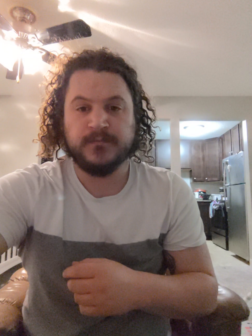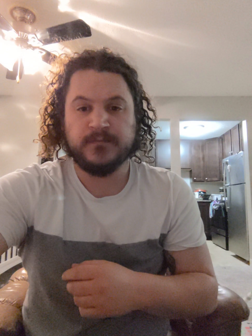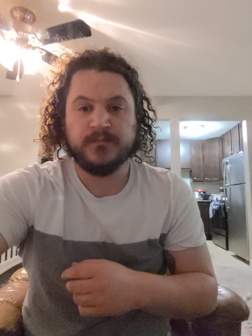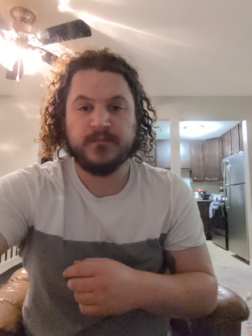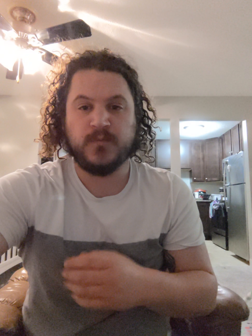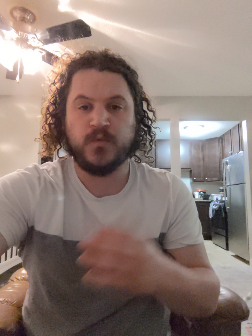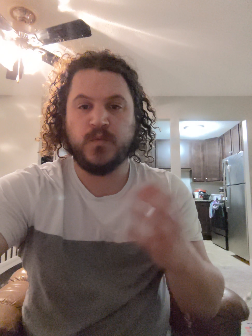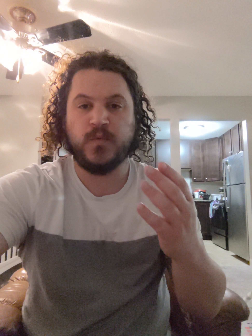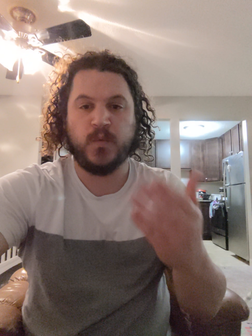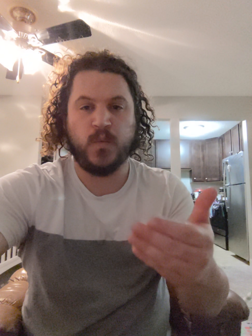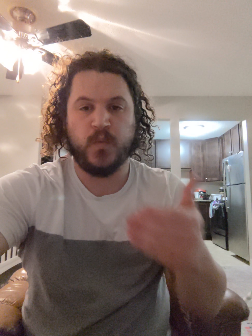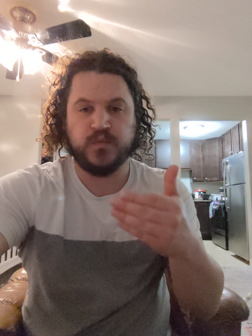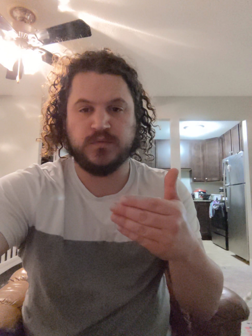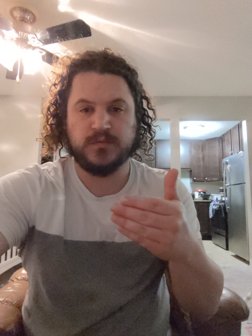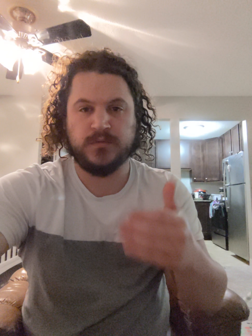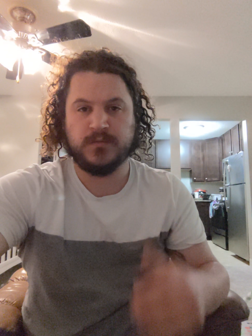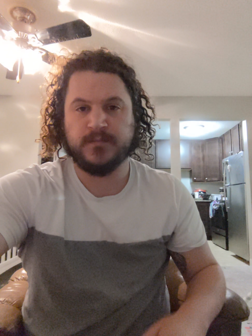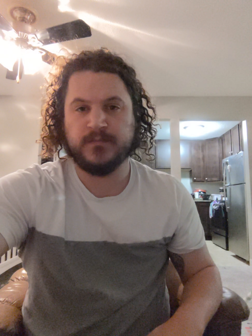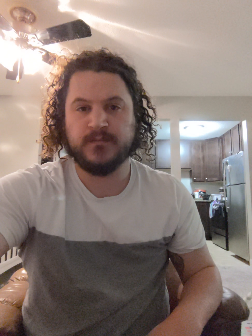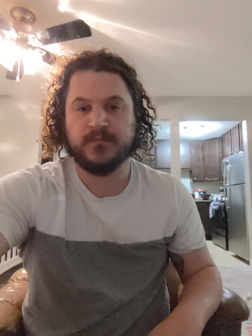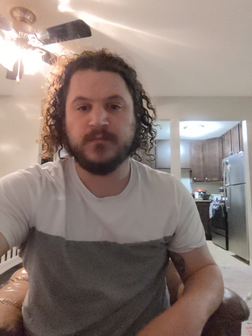close